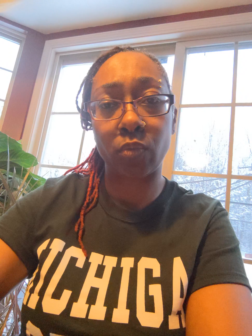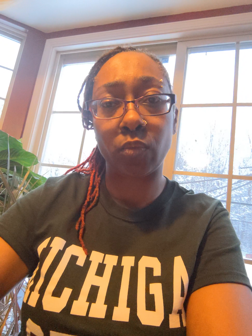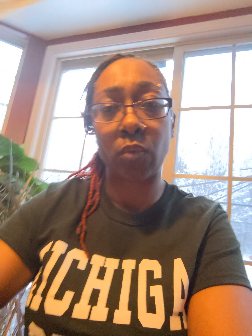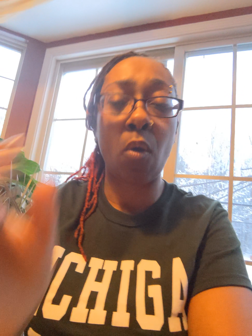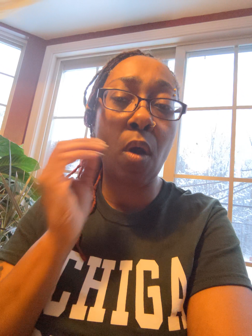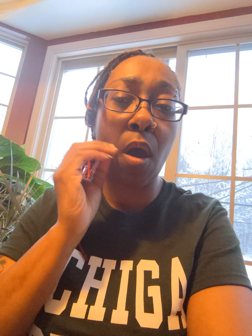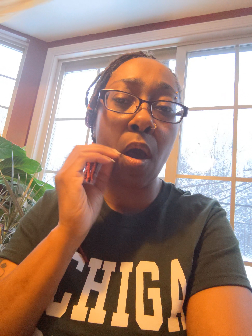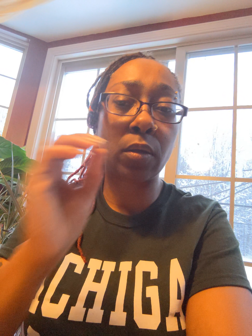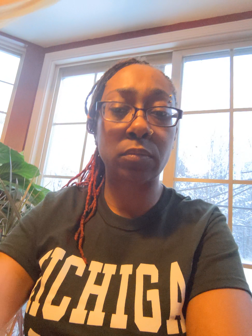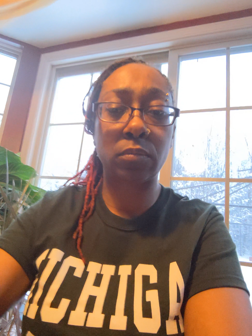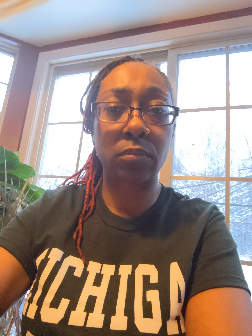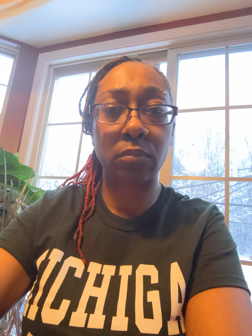home